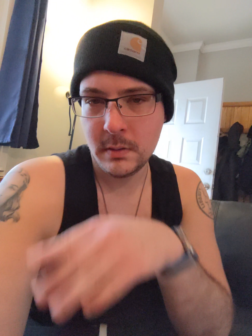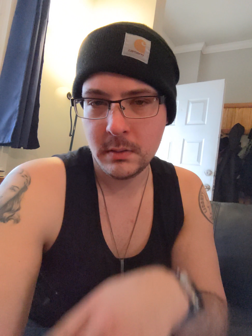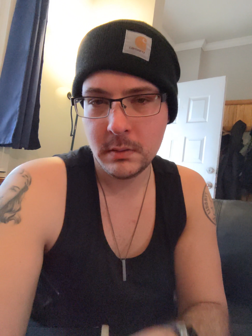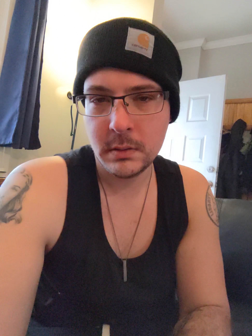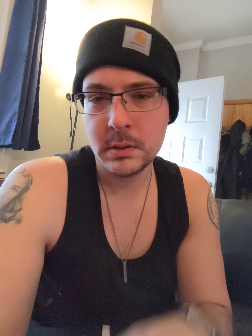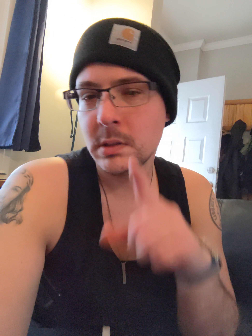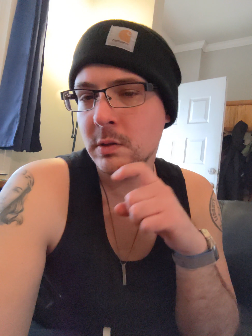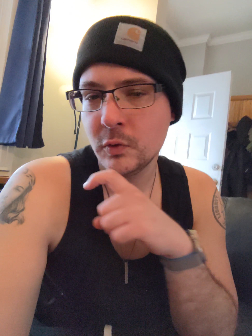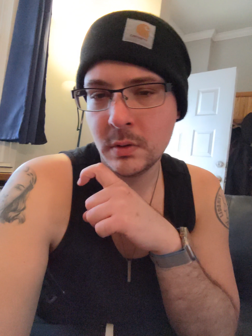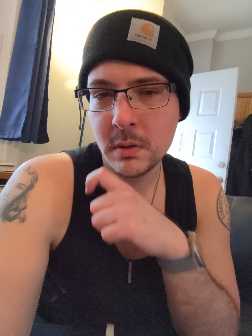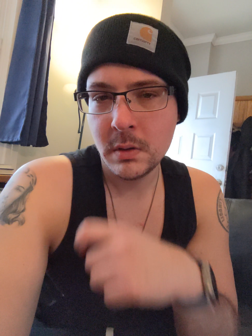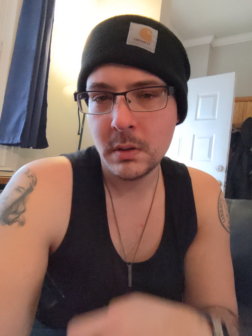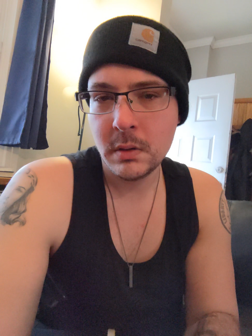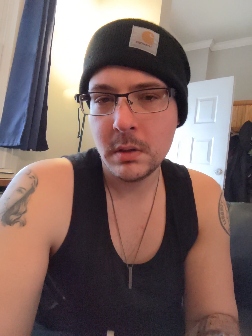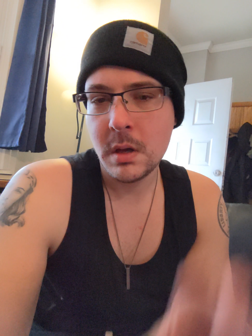cereal